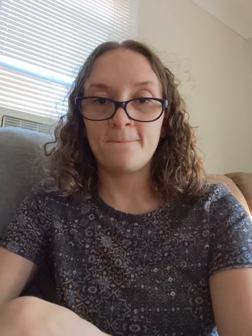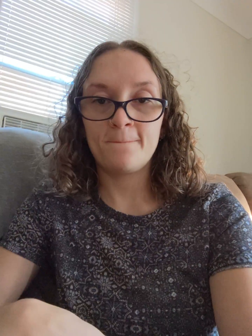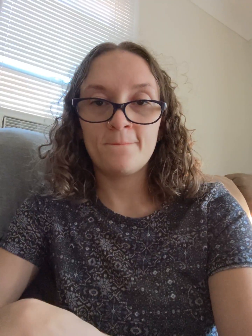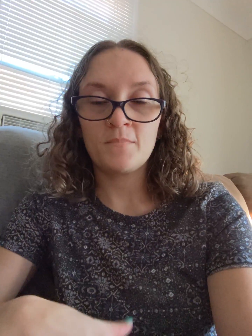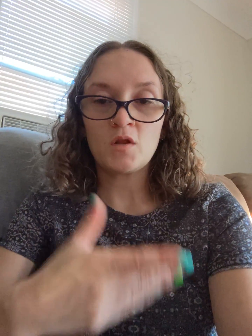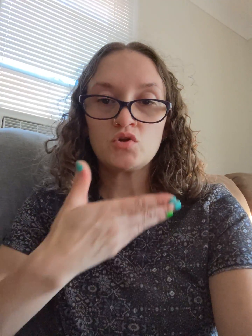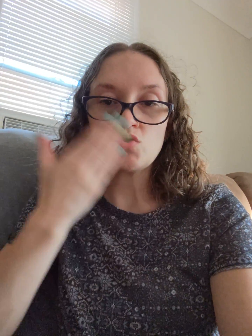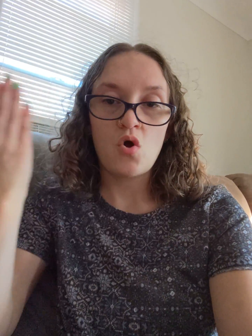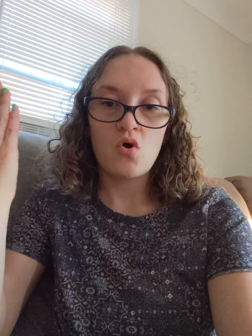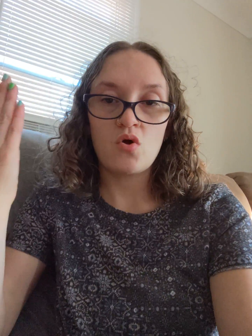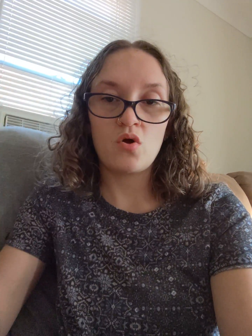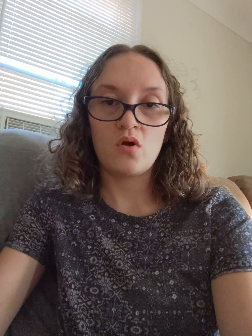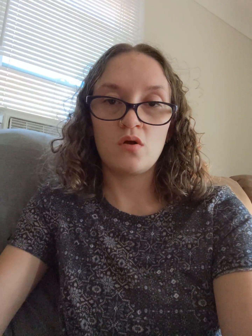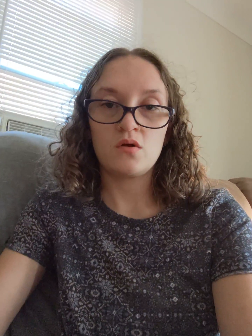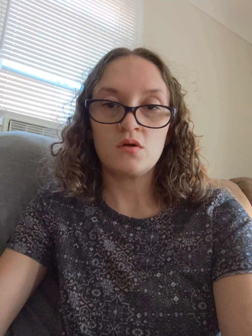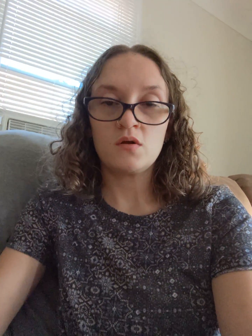all gone